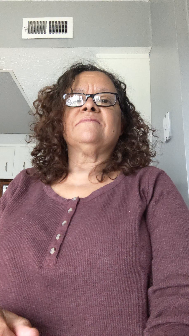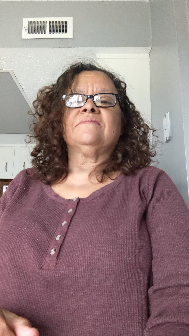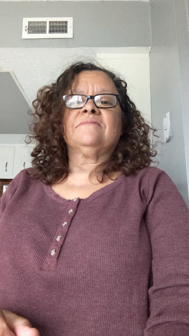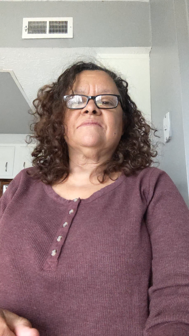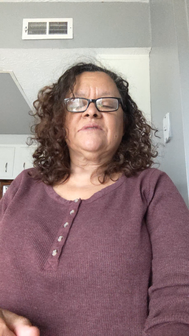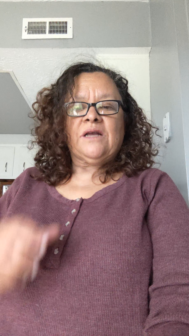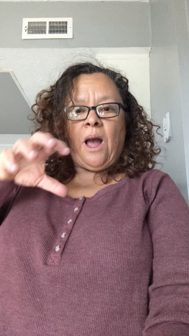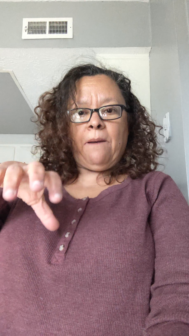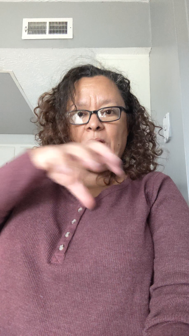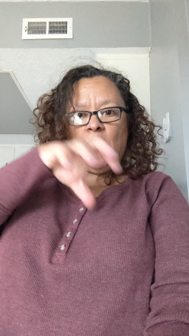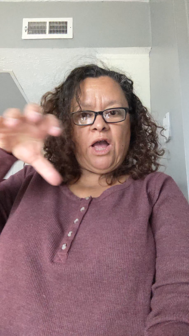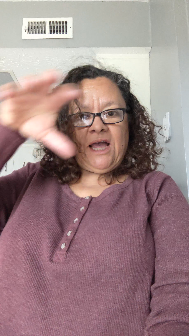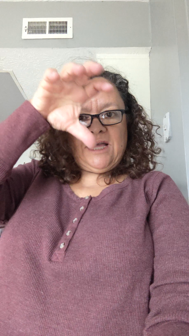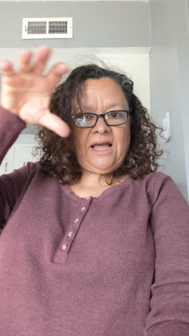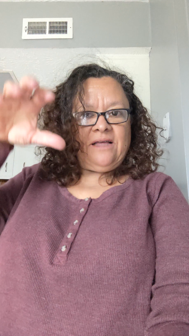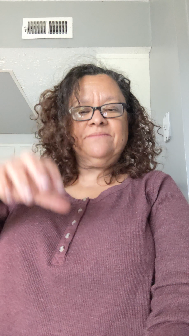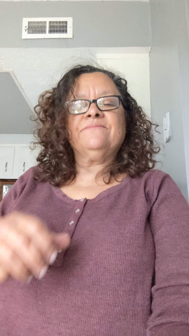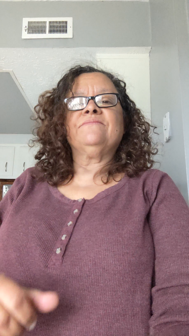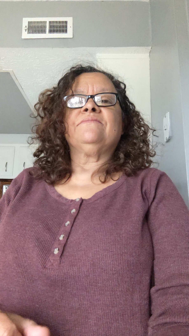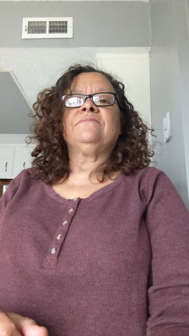block